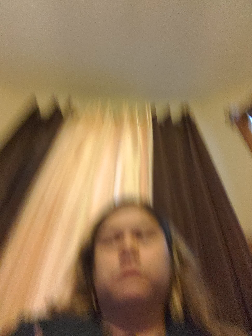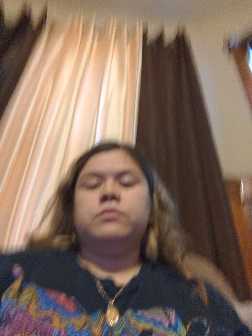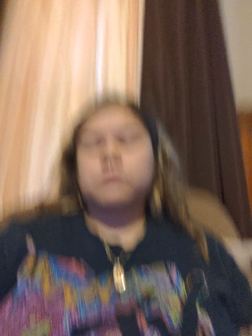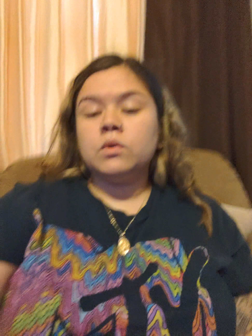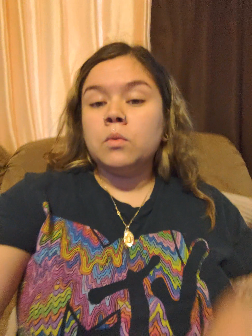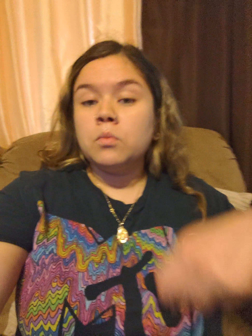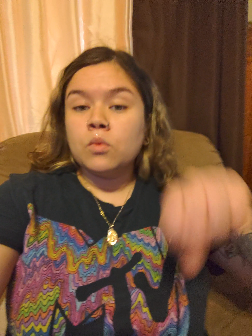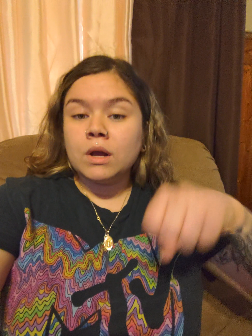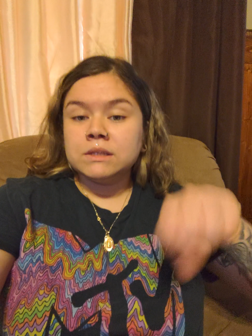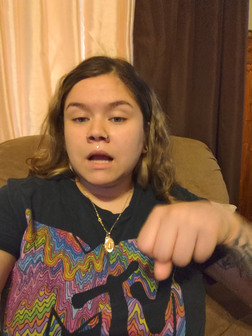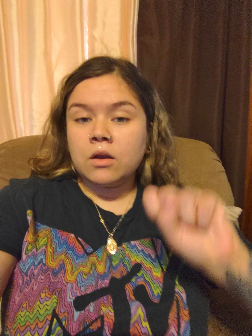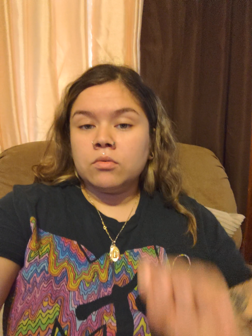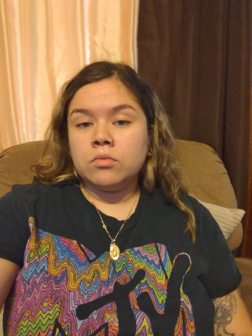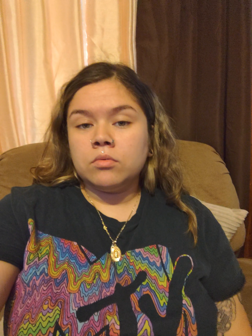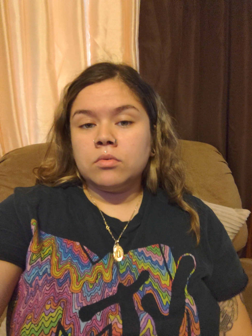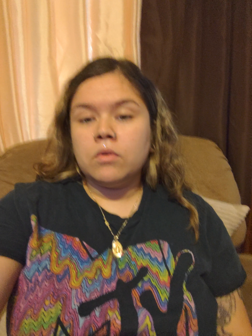motorcycle